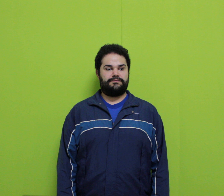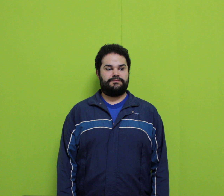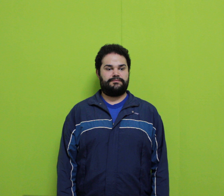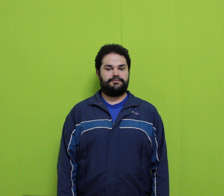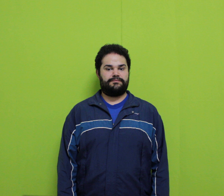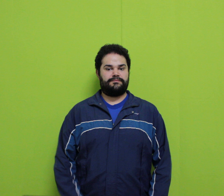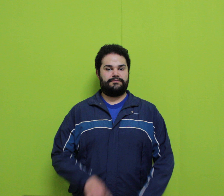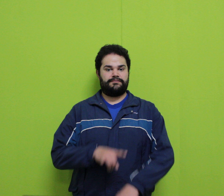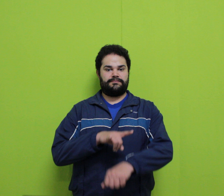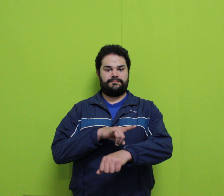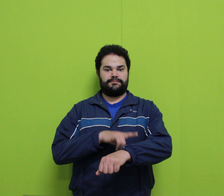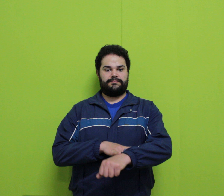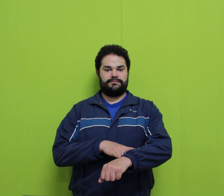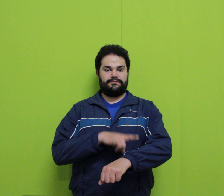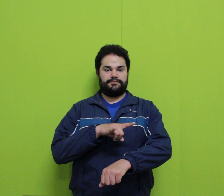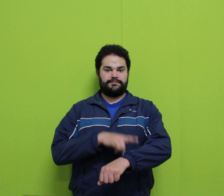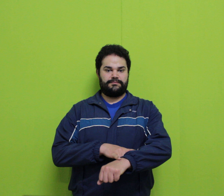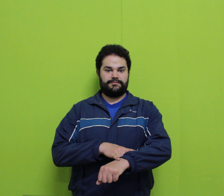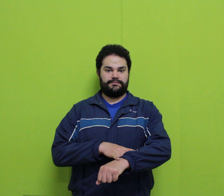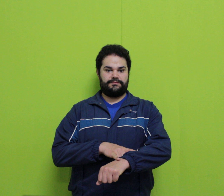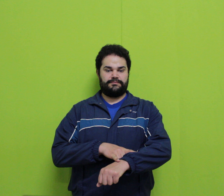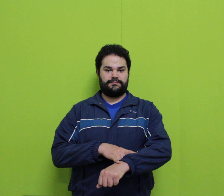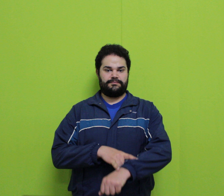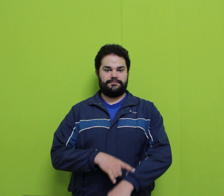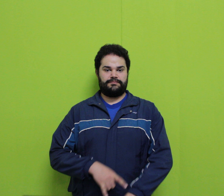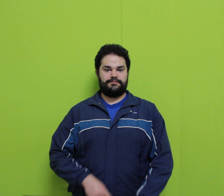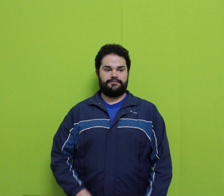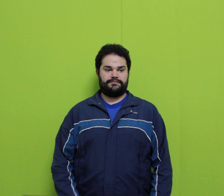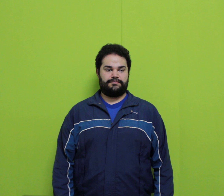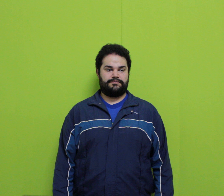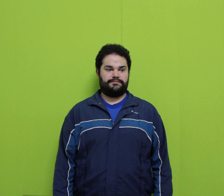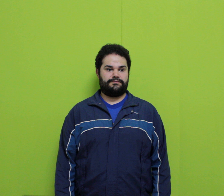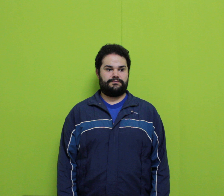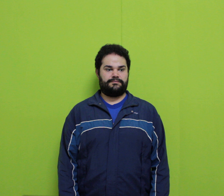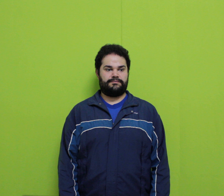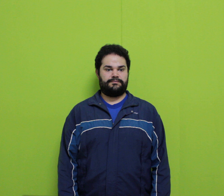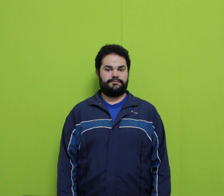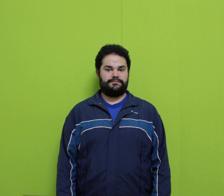banheiro